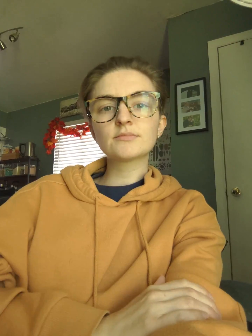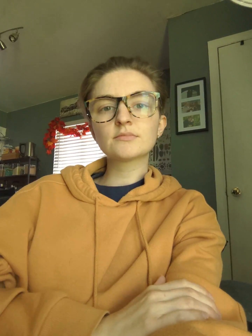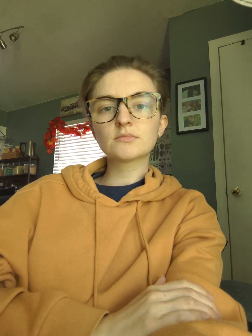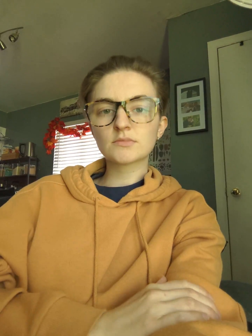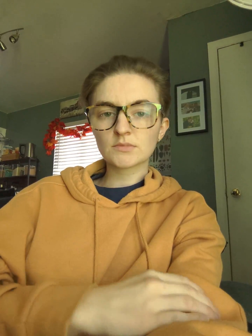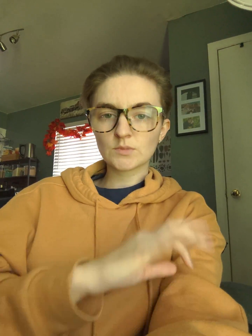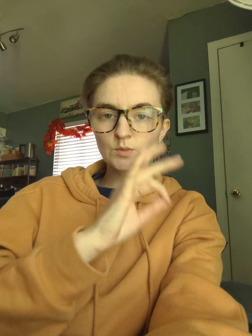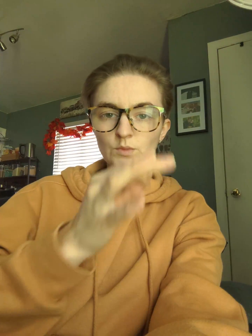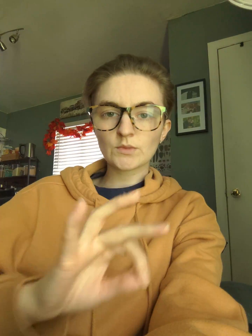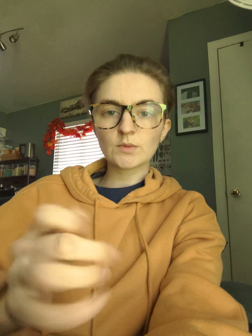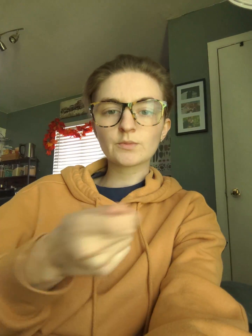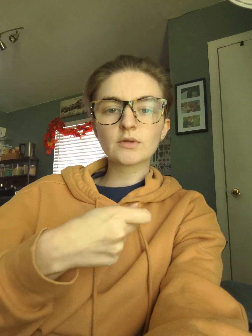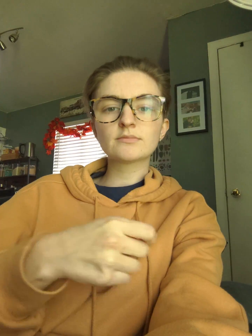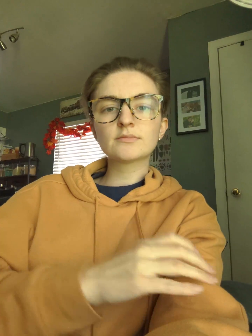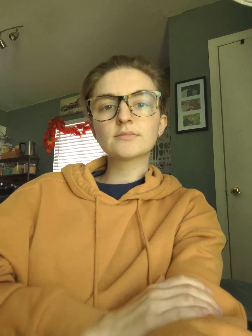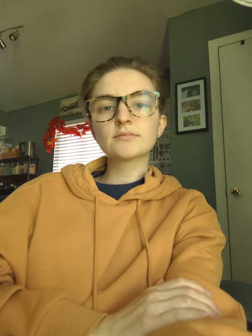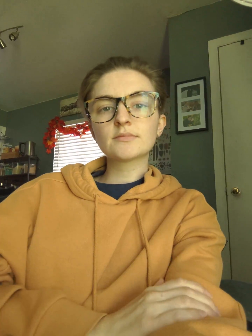hose